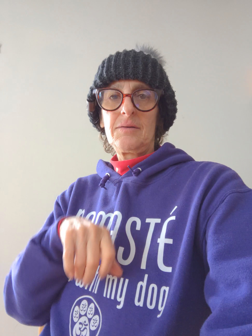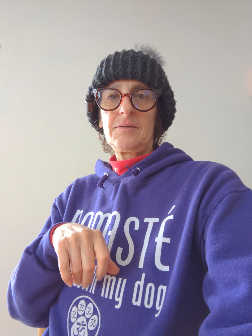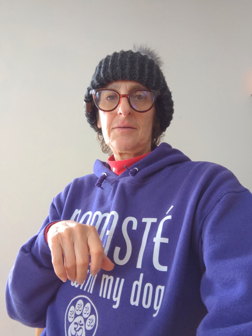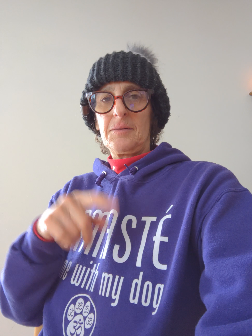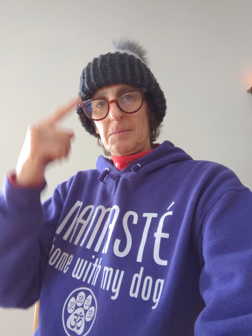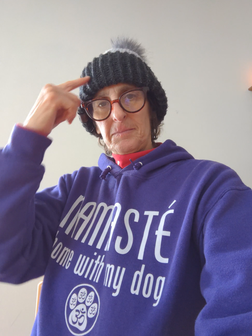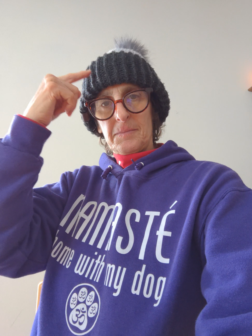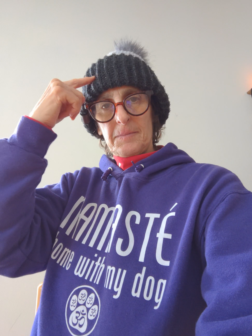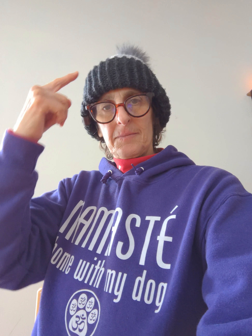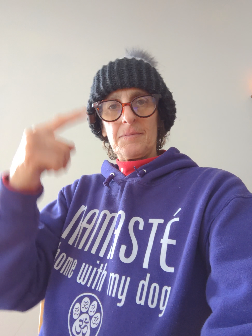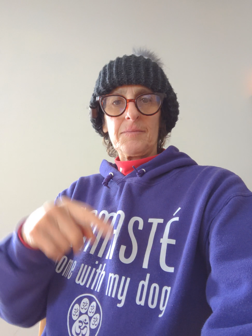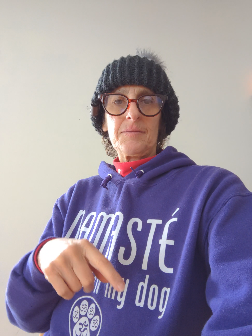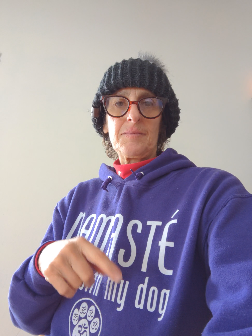penny